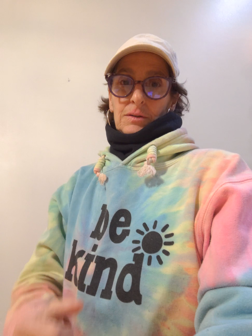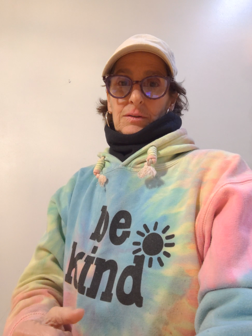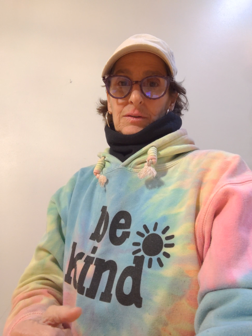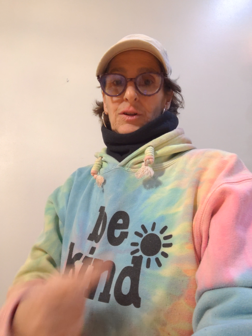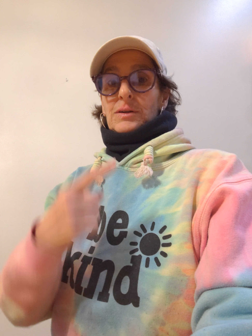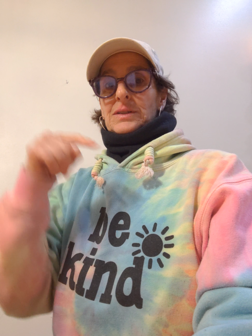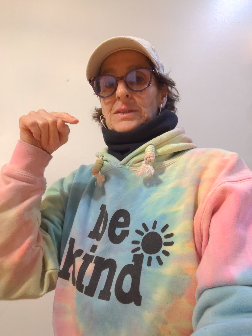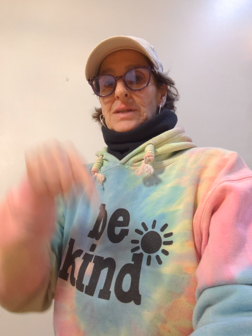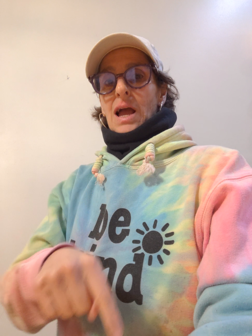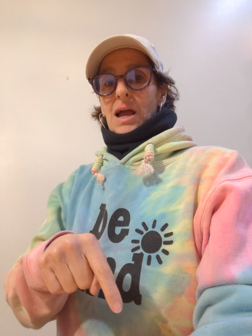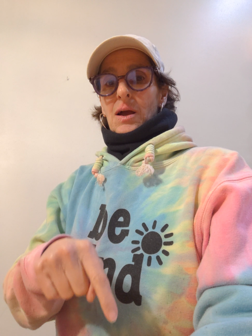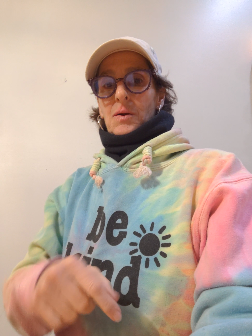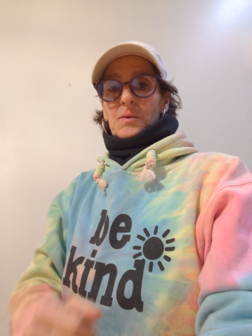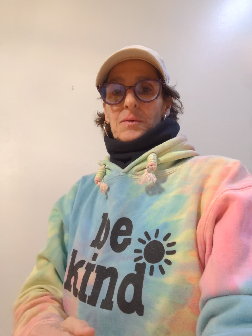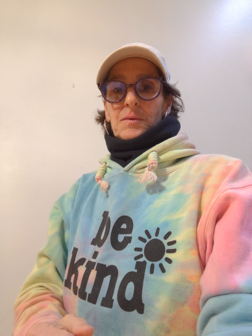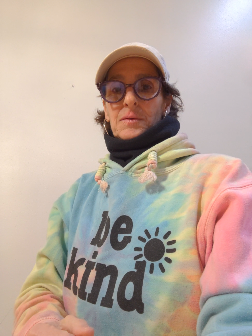down